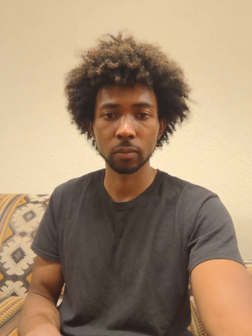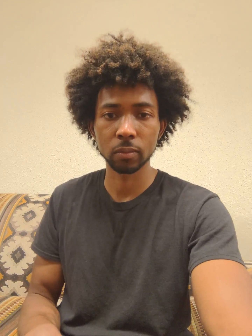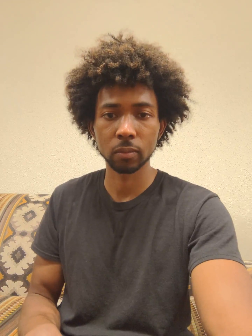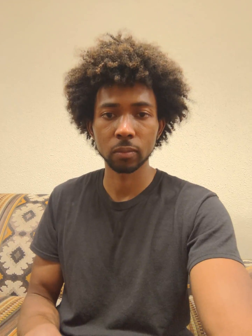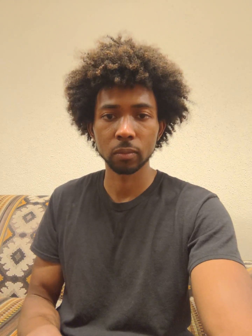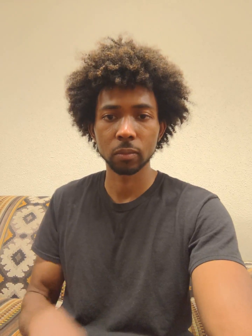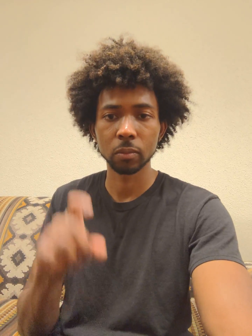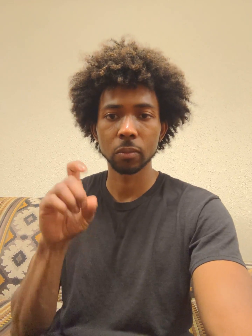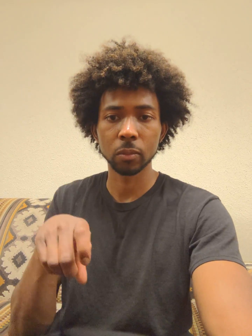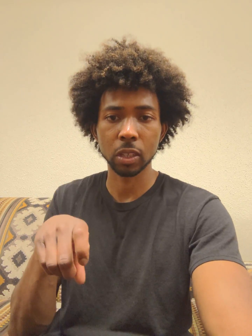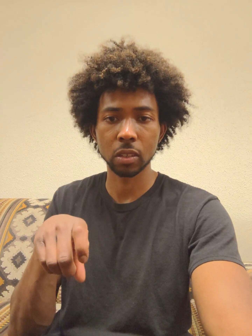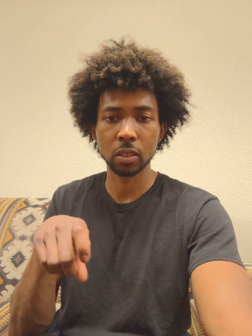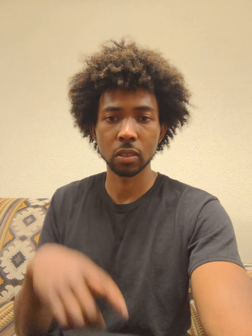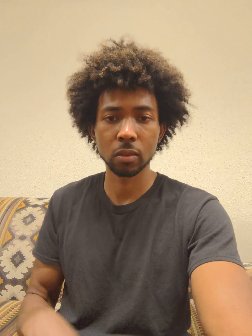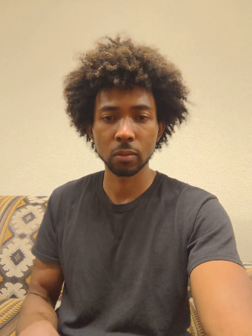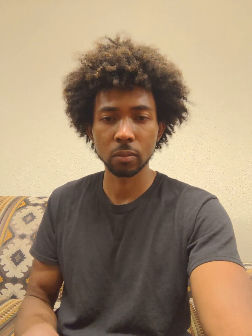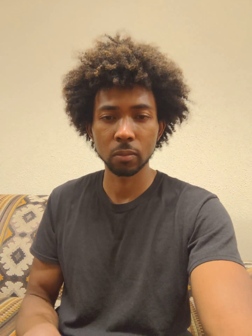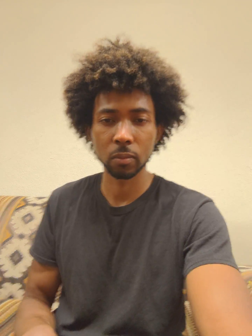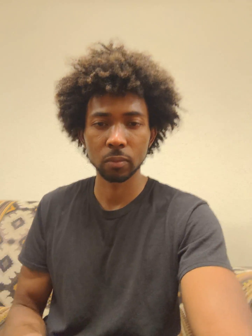must